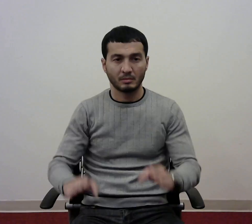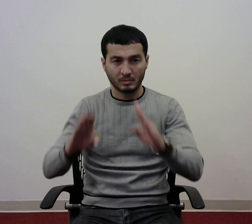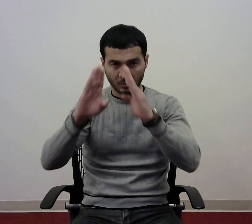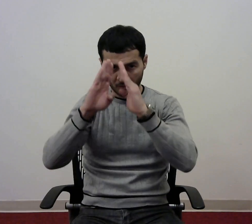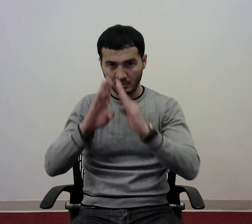ünvanli